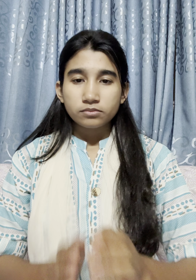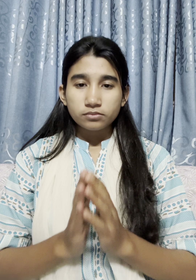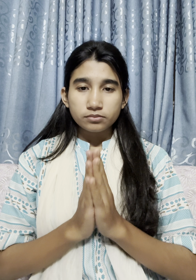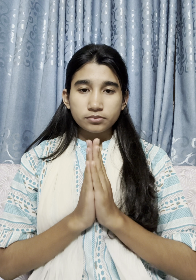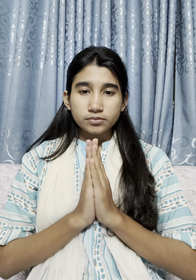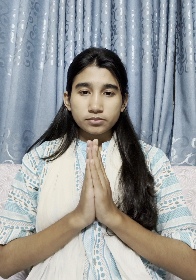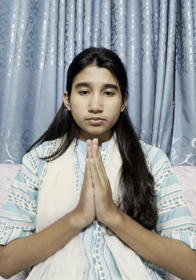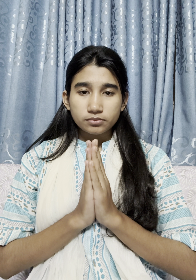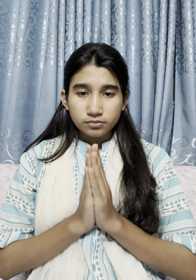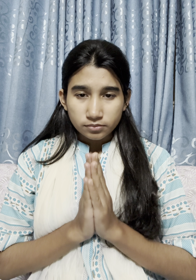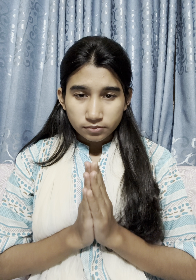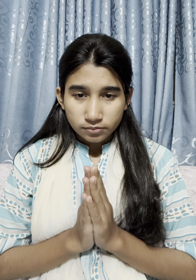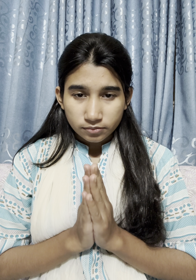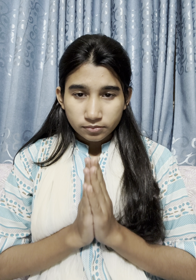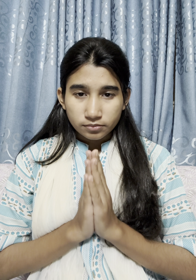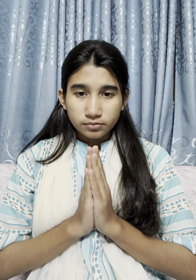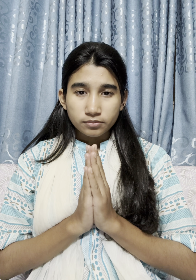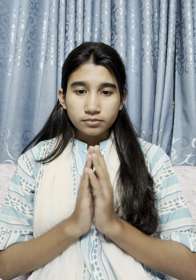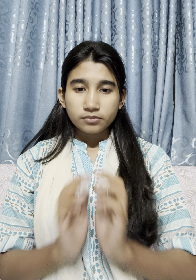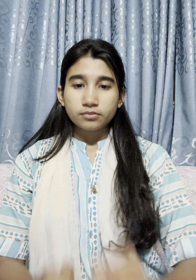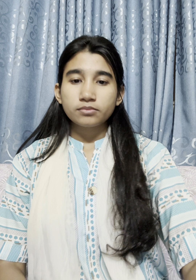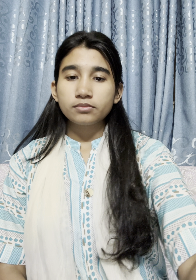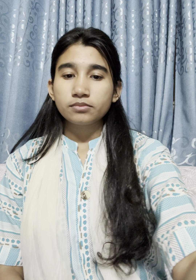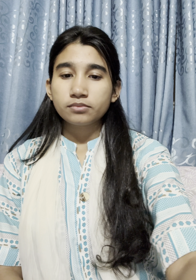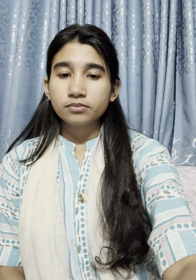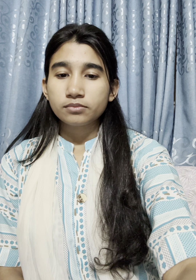ক্ষমা চাওয়া